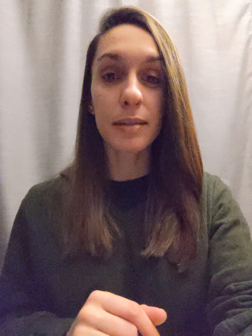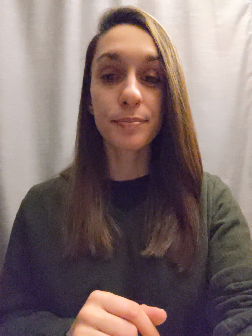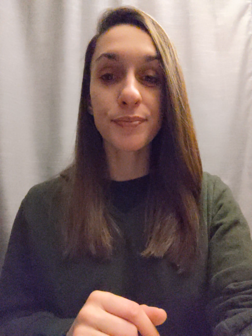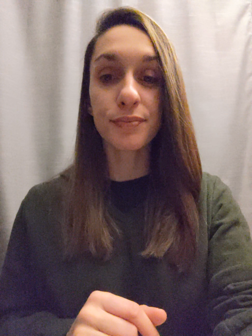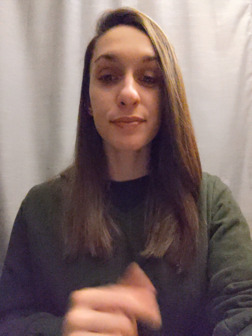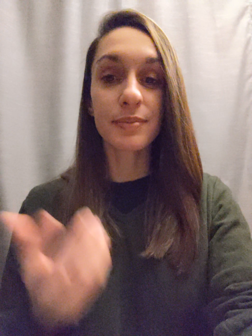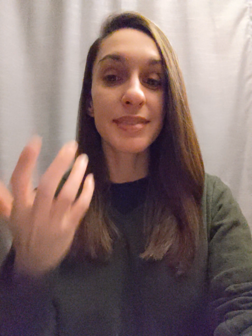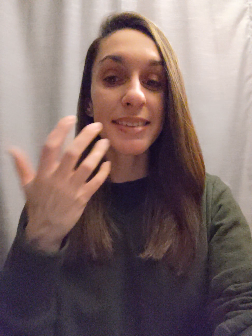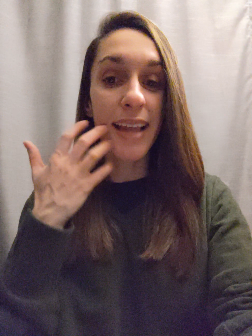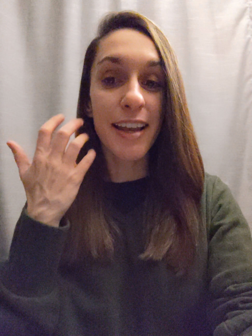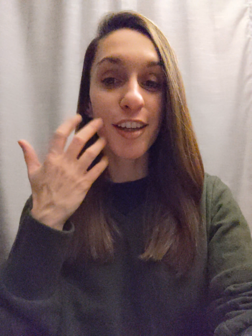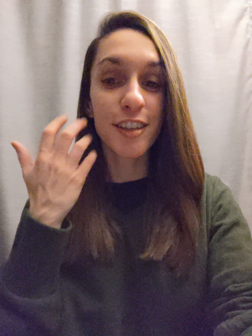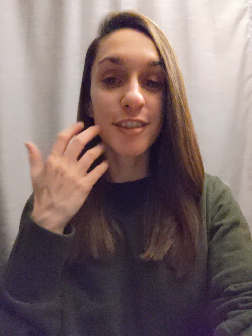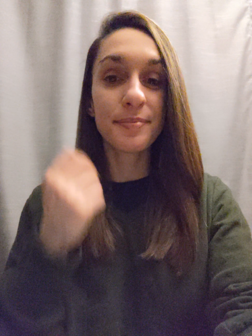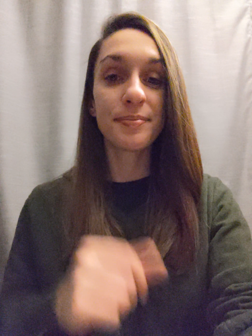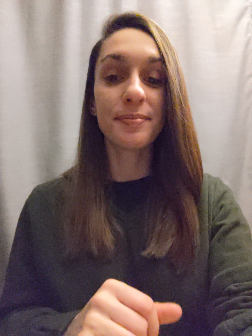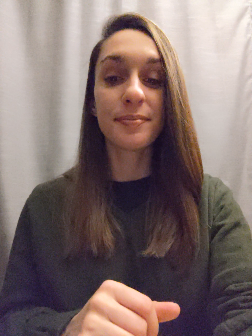tiger